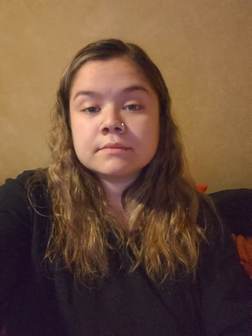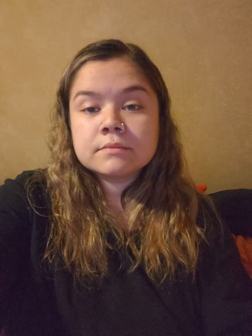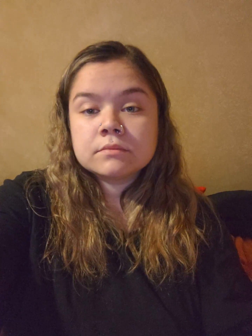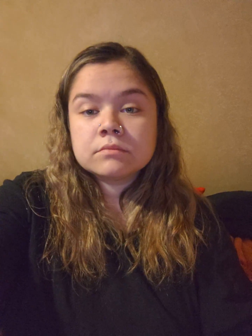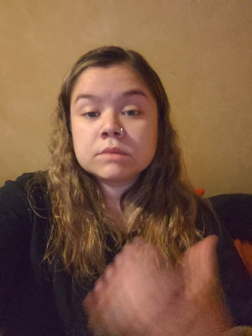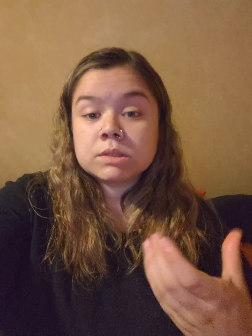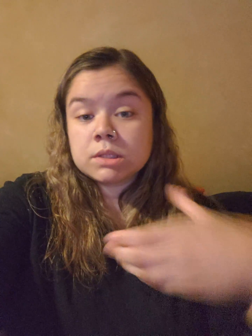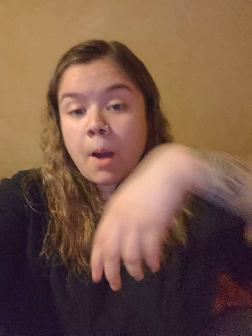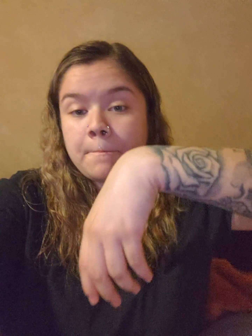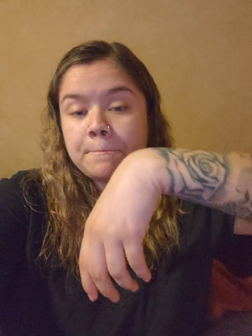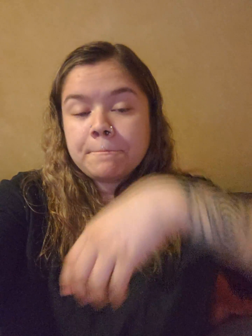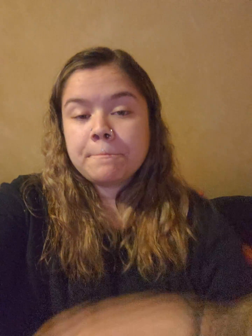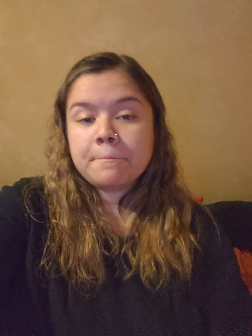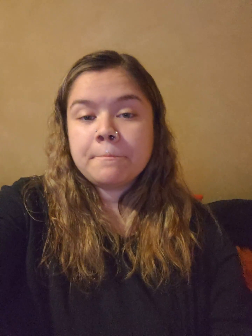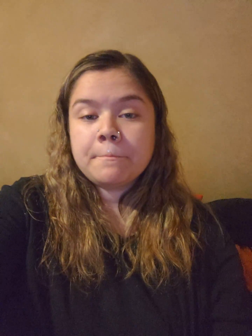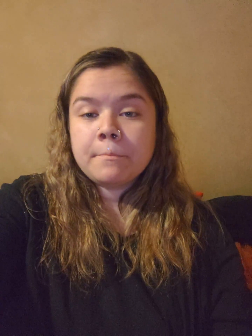dump